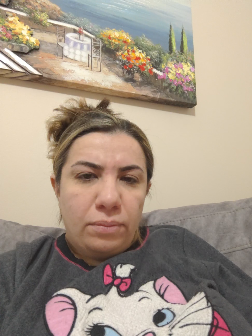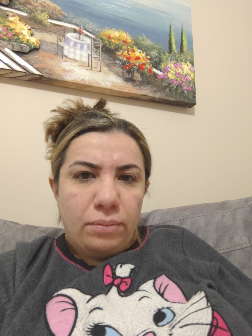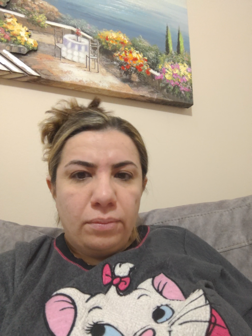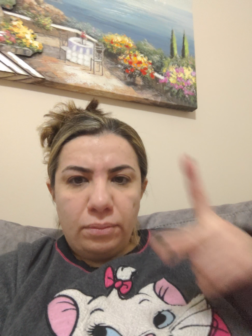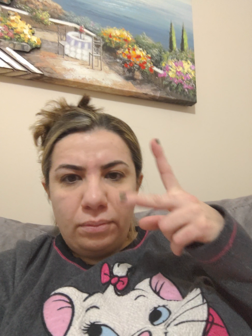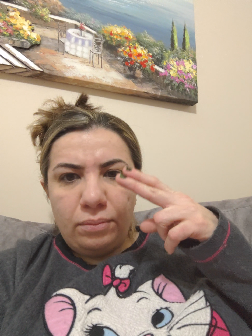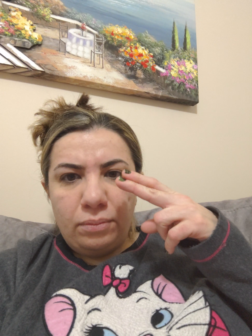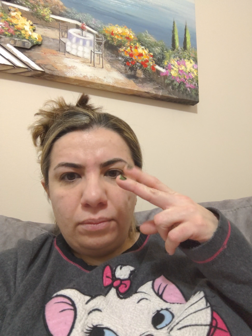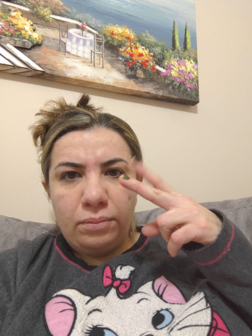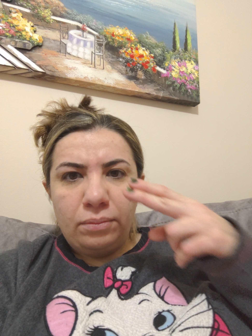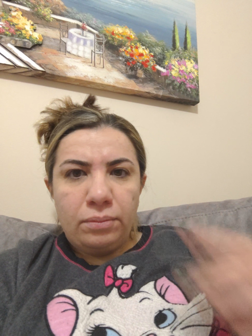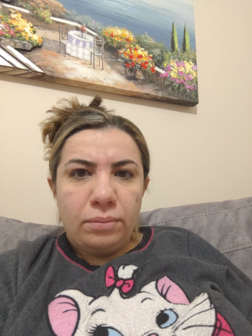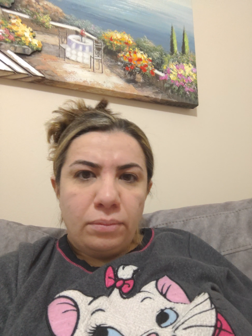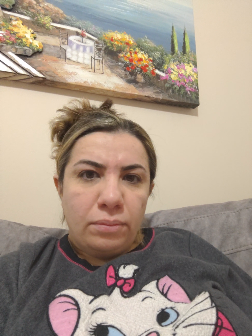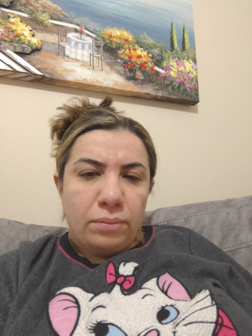scissors